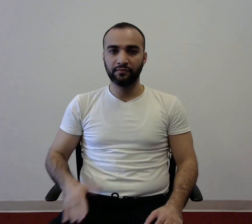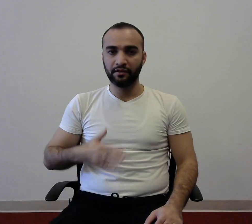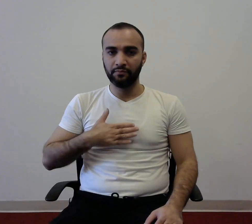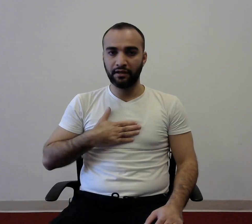mən